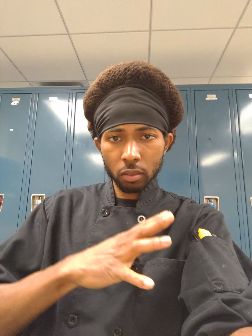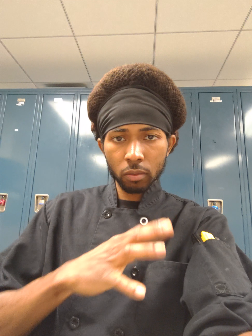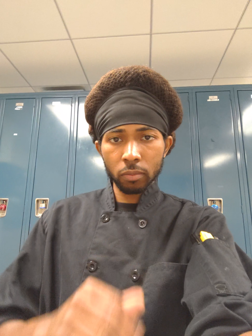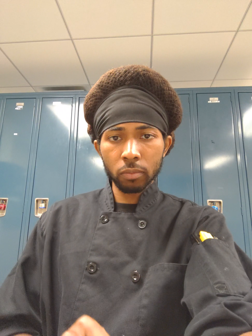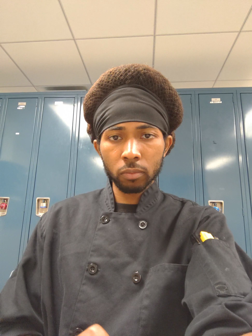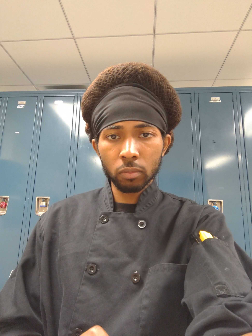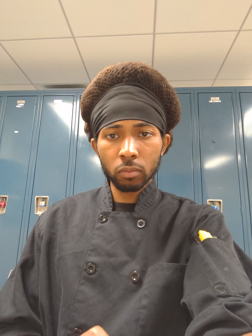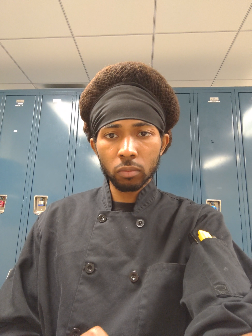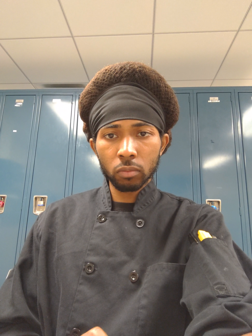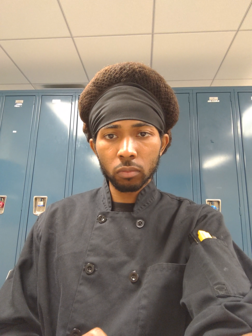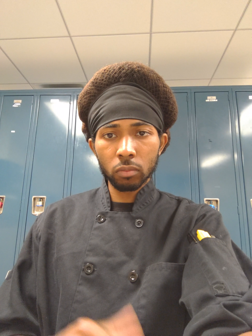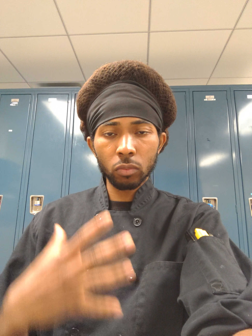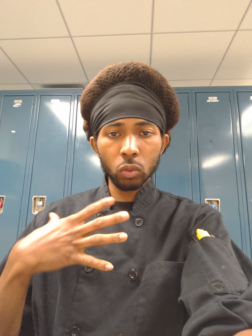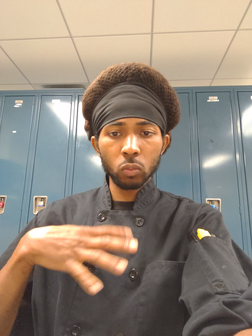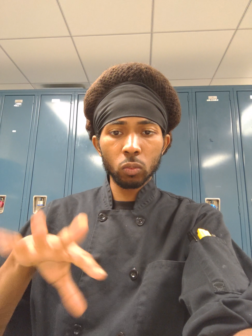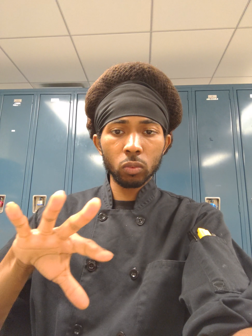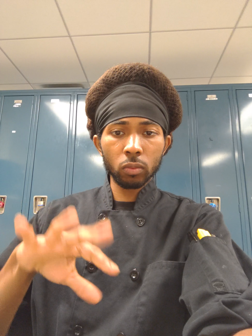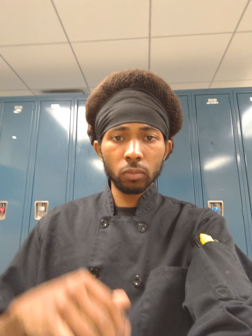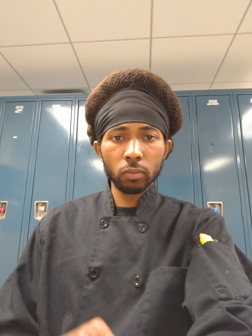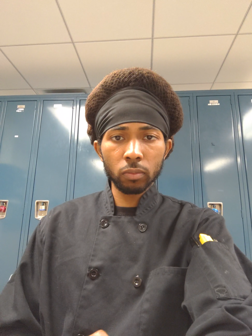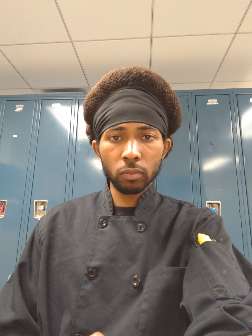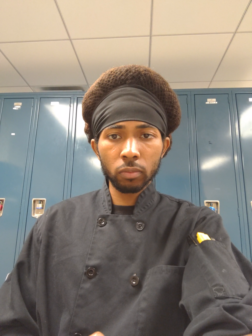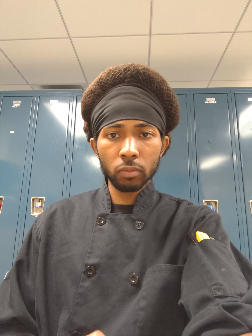dress